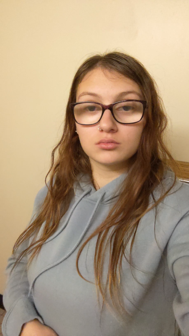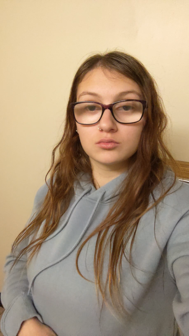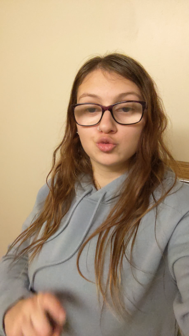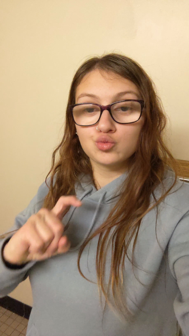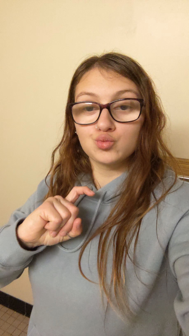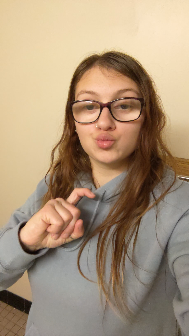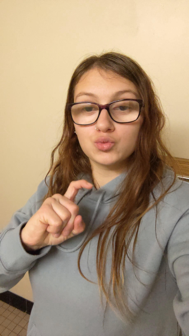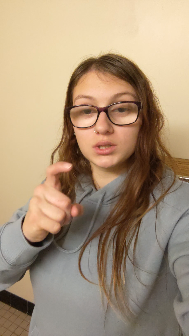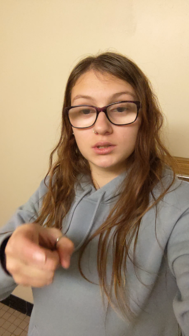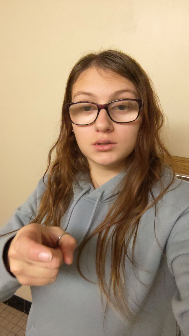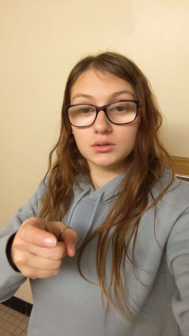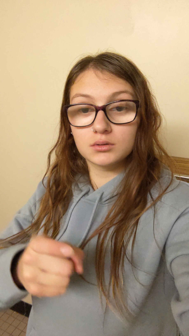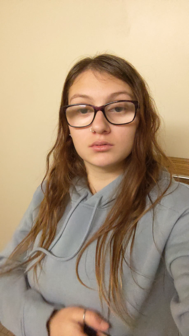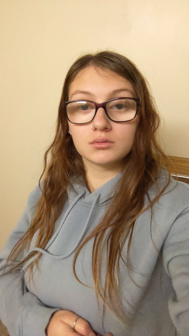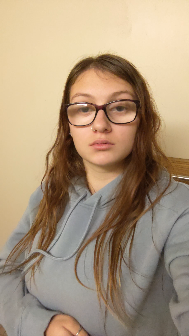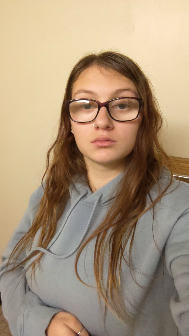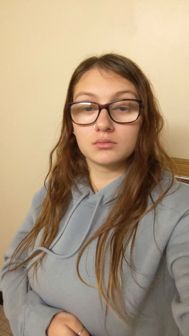present